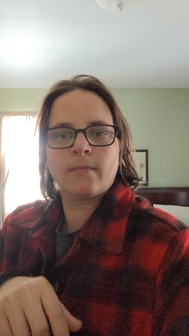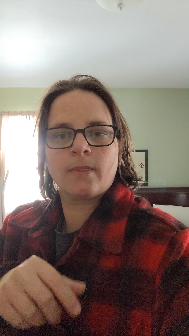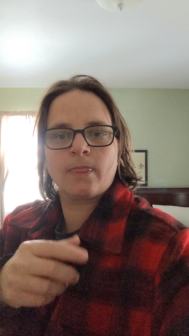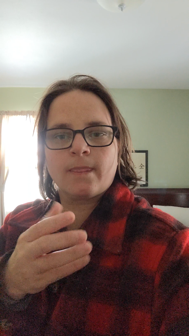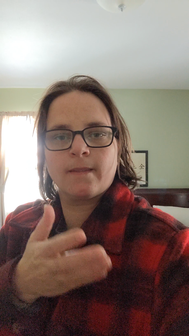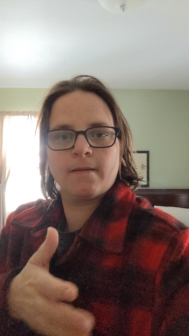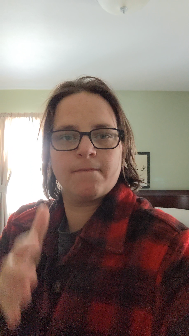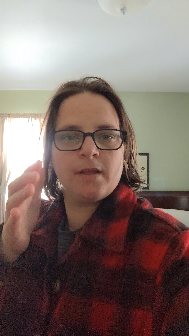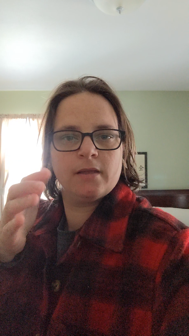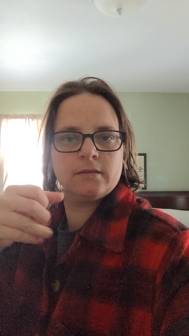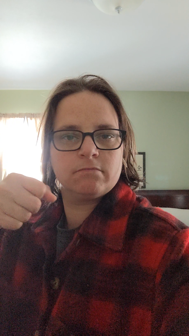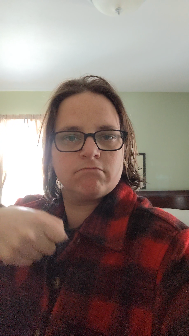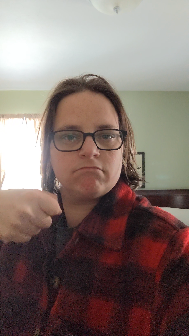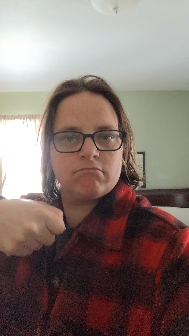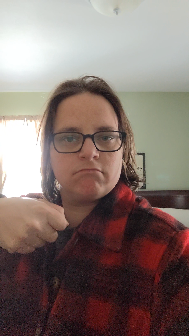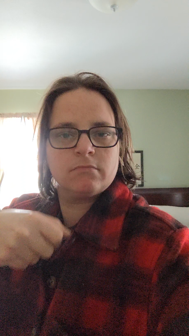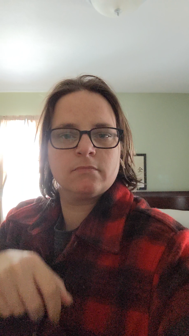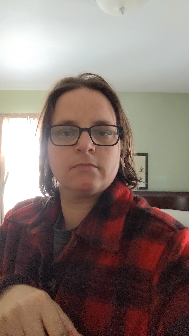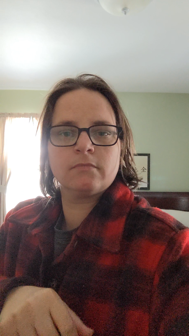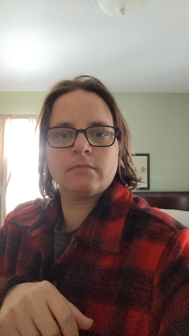basket